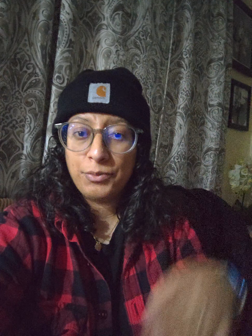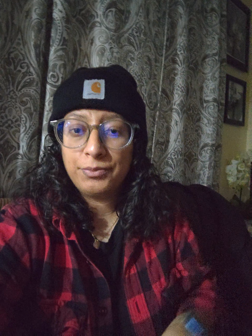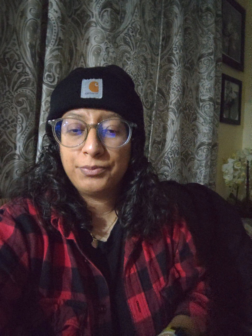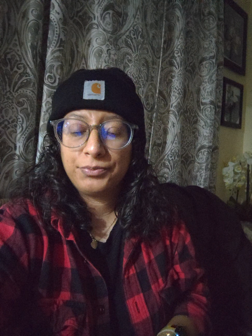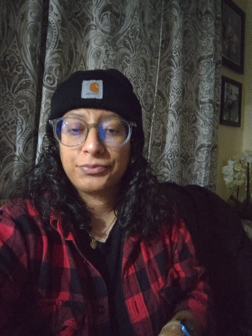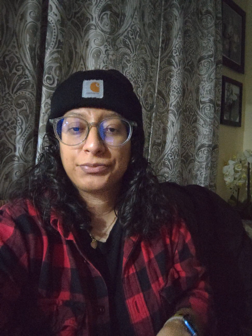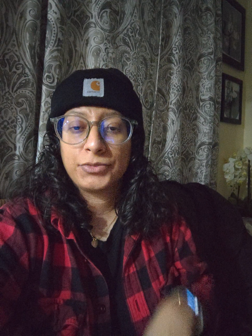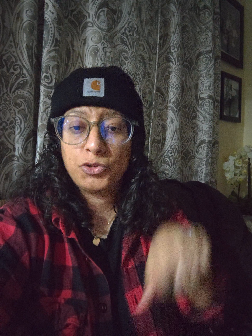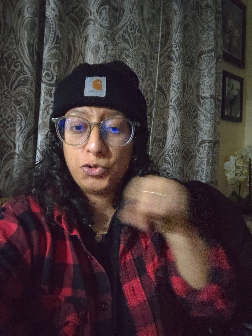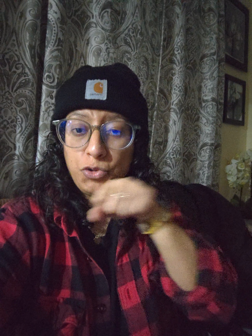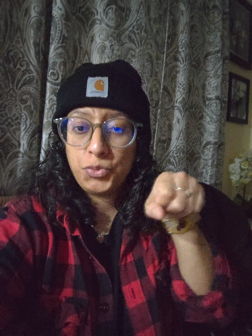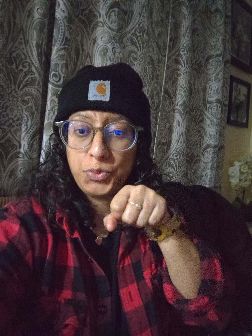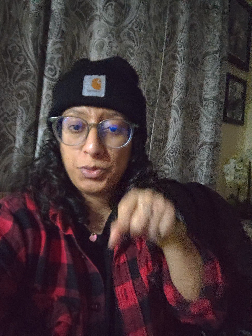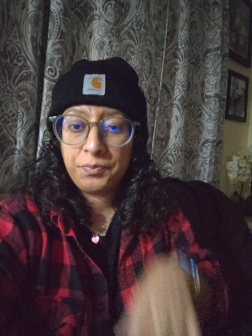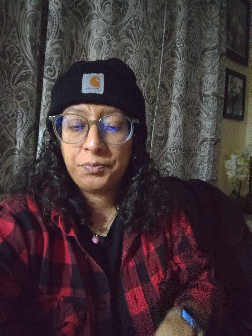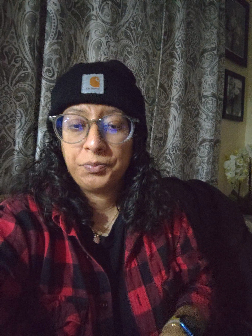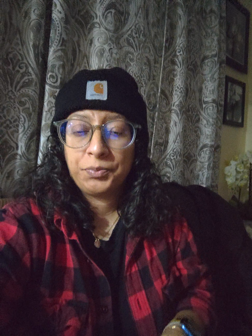shoe